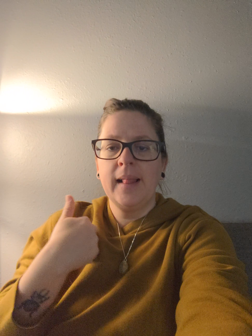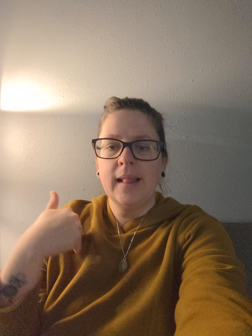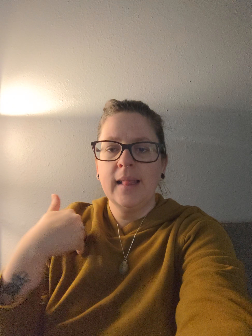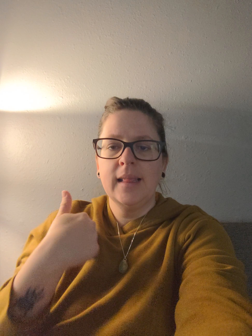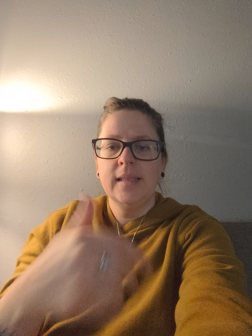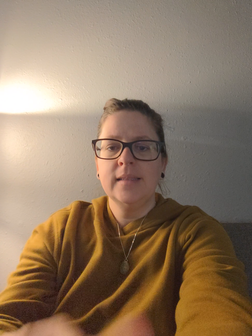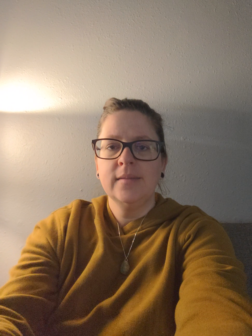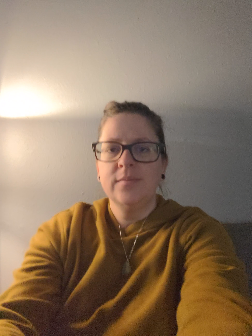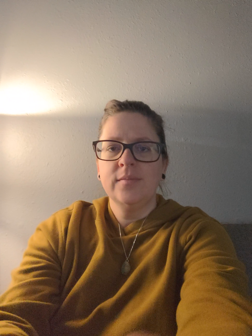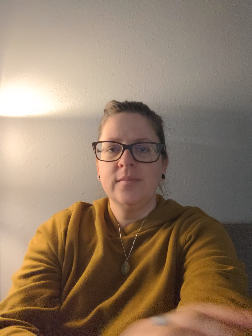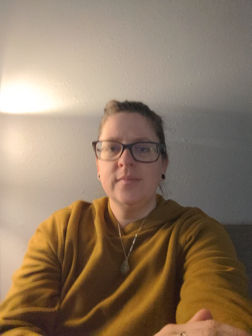animal